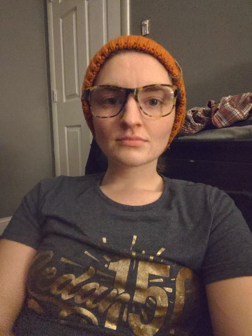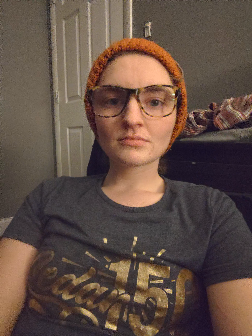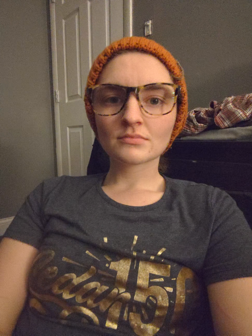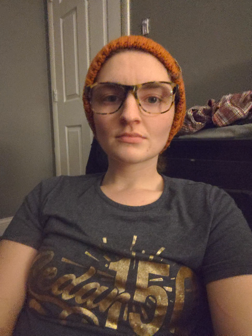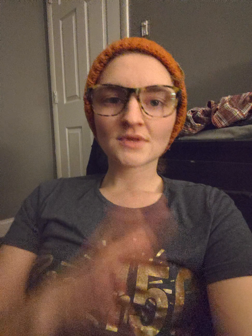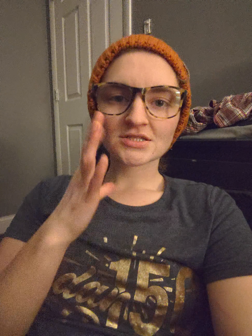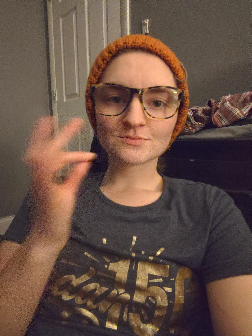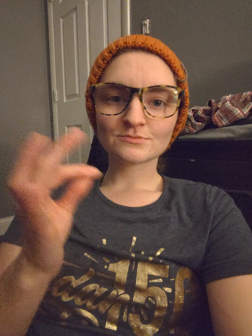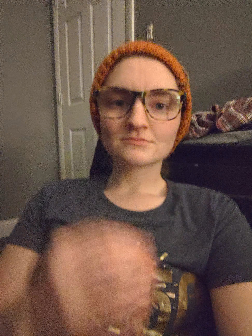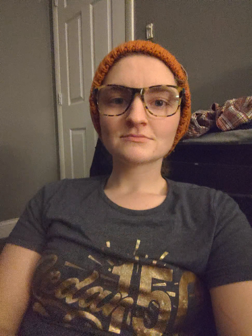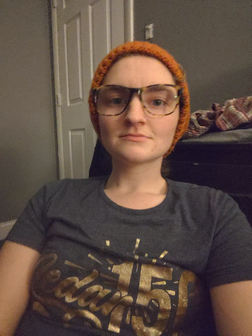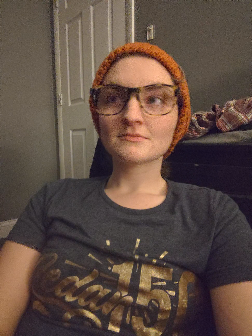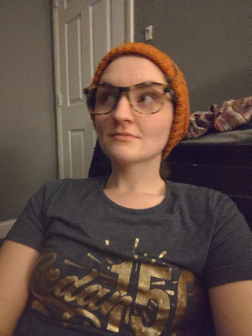cat